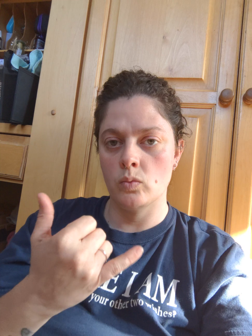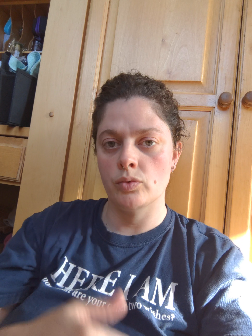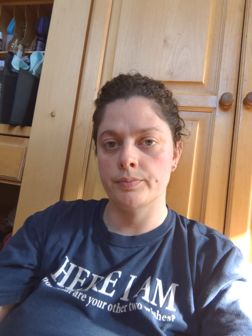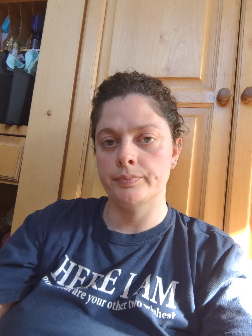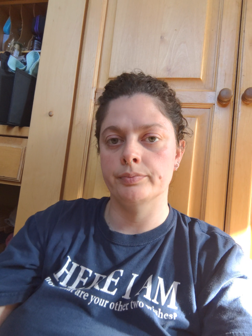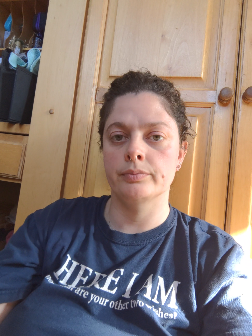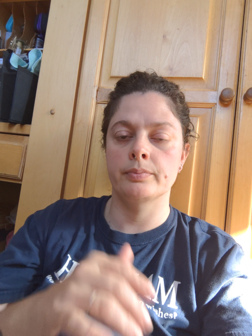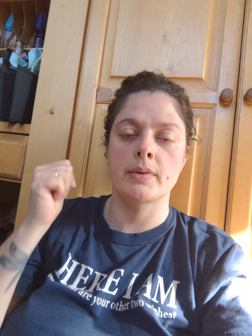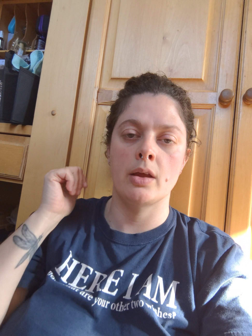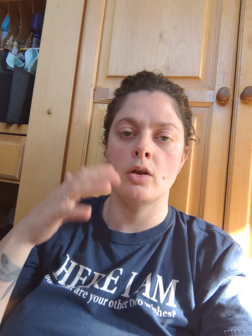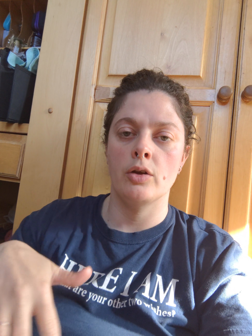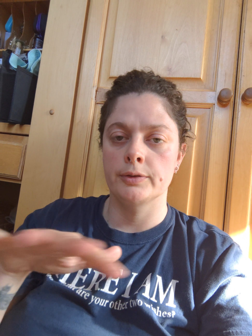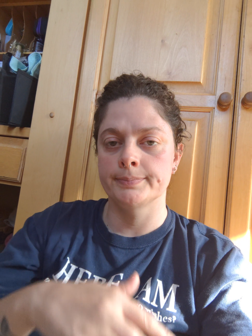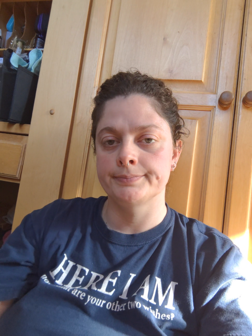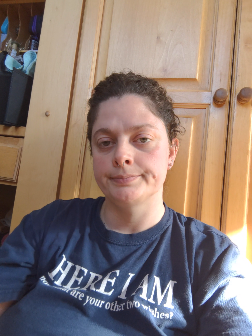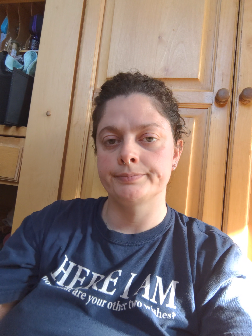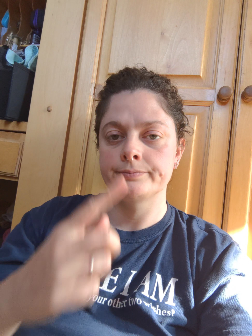backyard